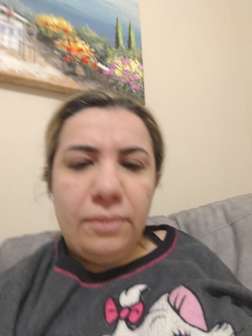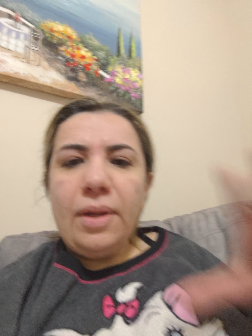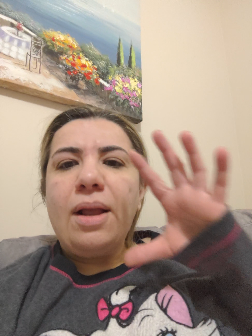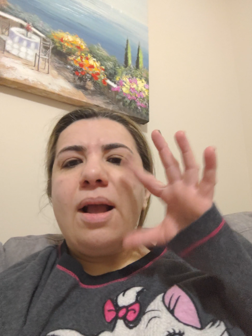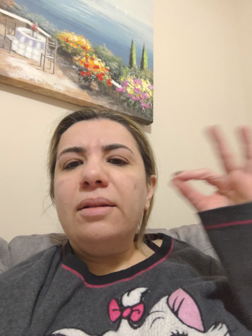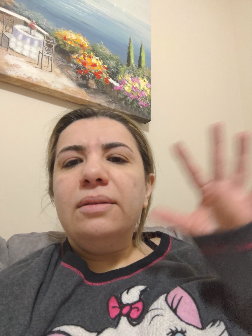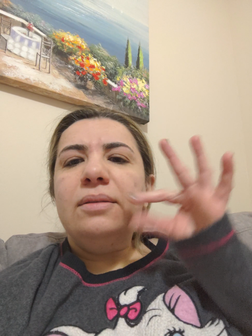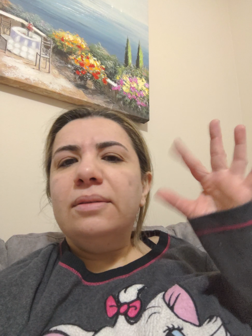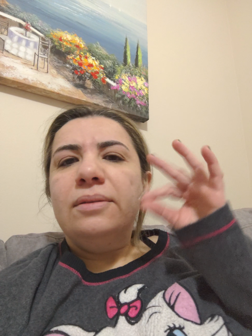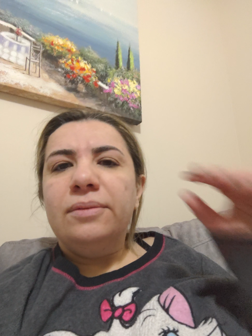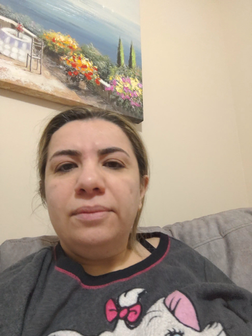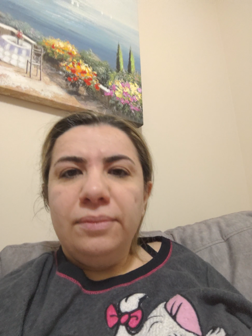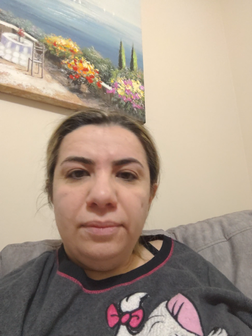cat